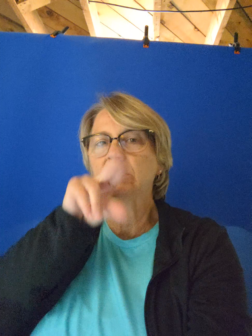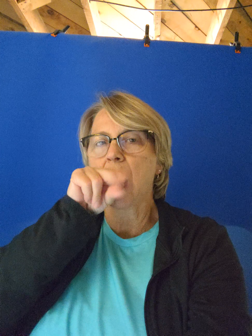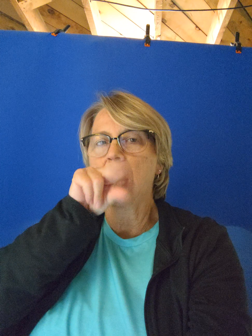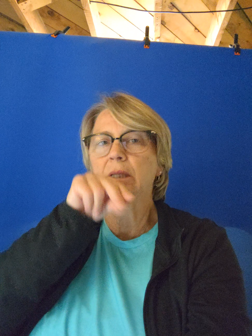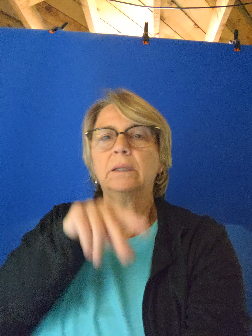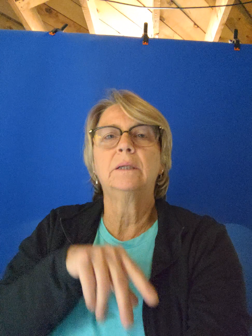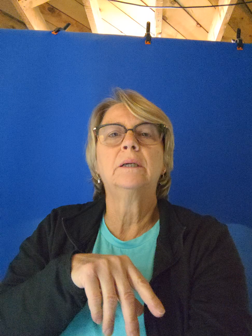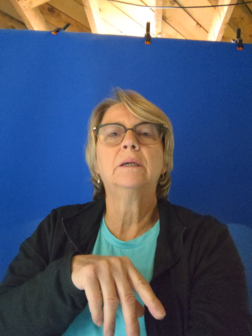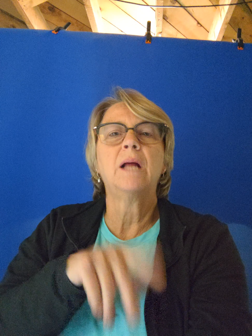duck